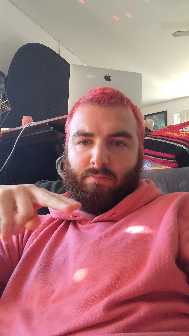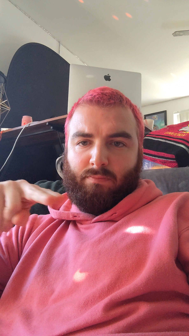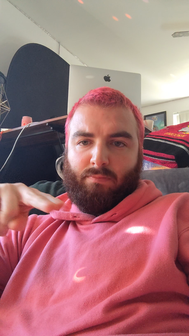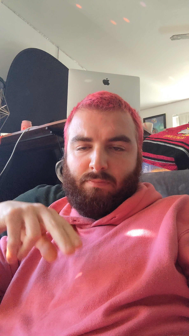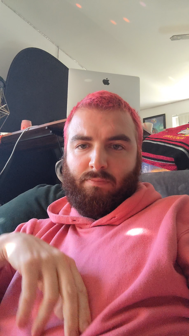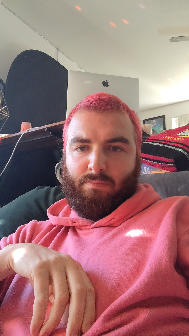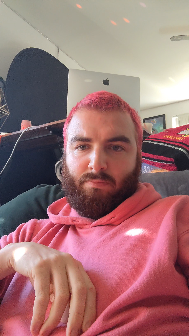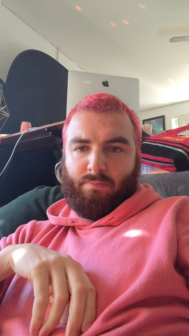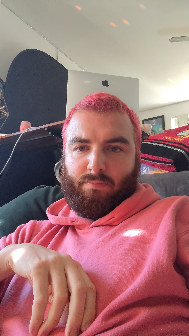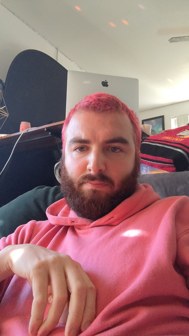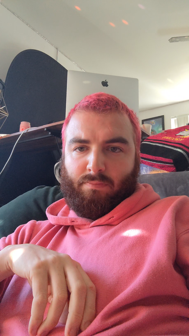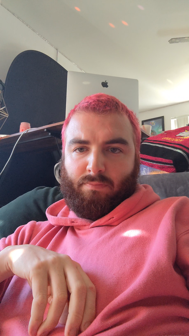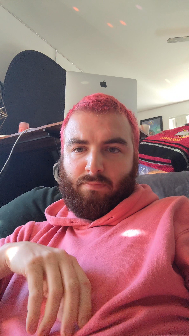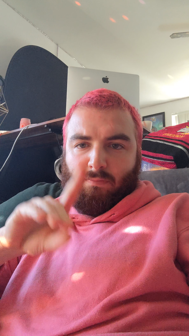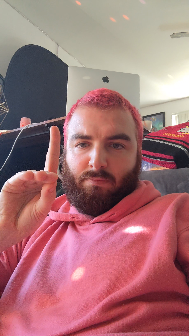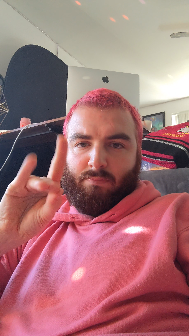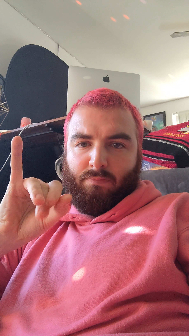did